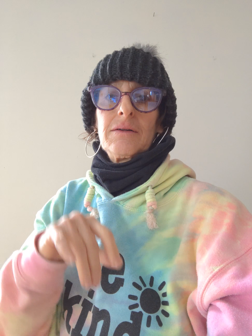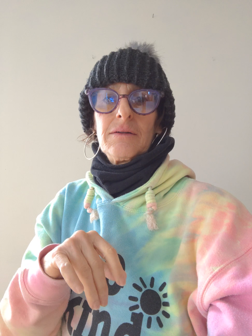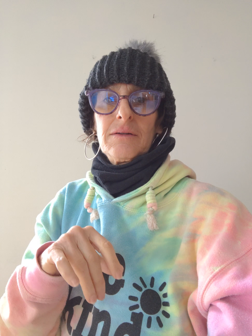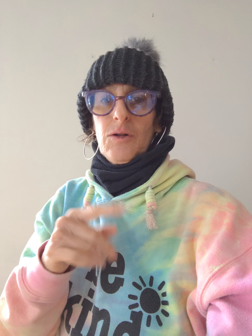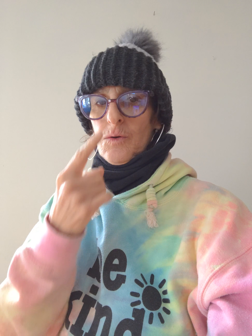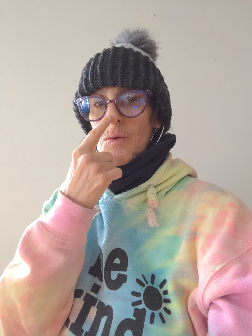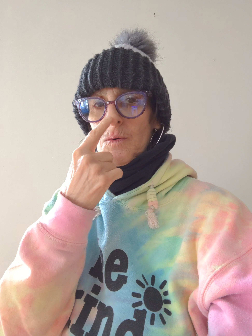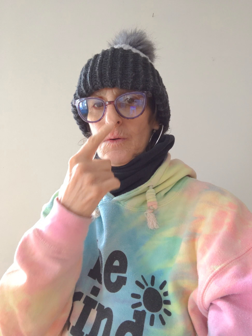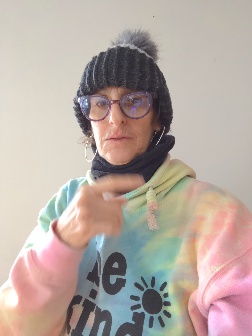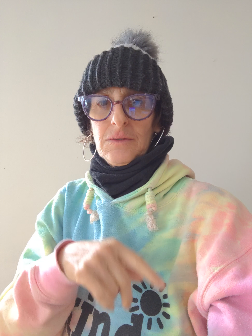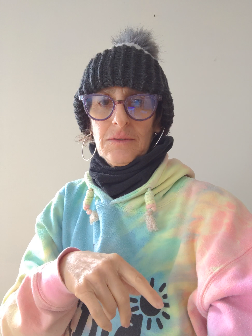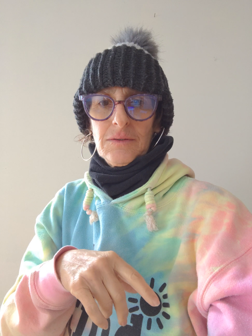nose